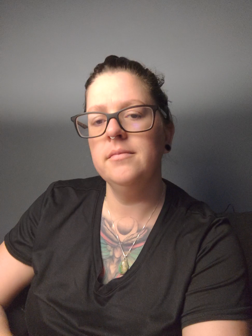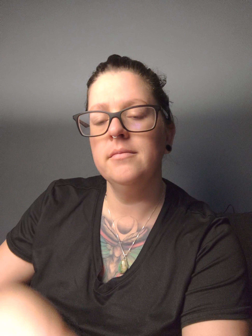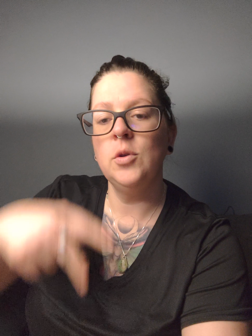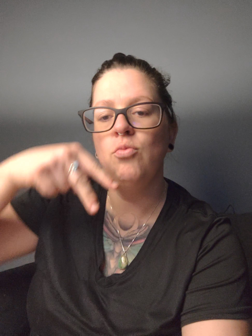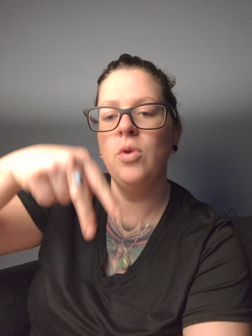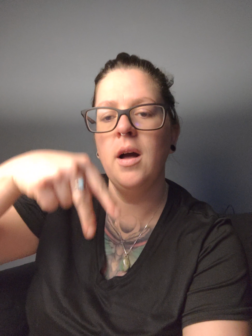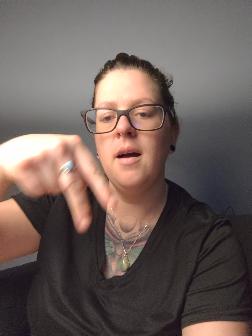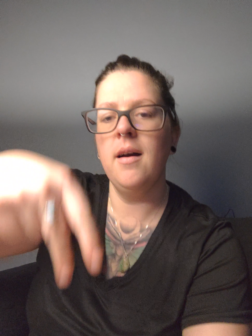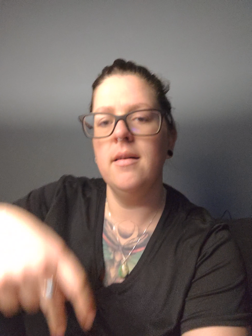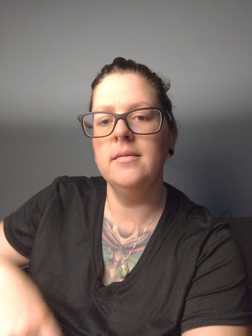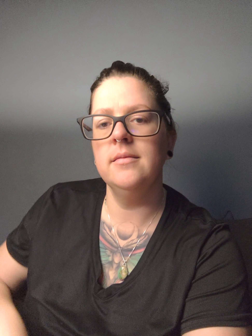ride